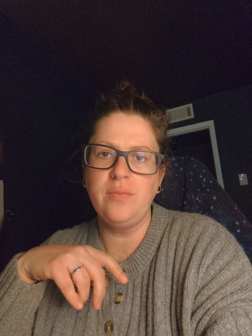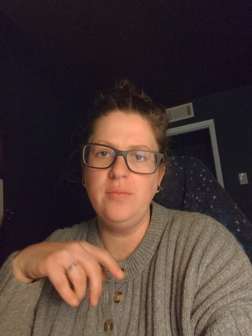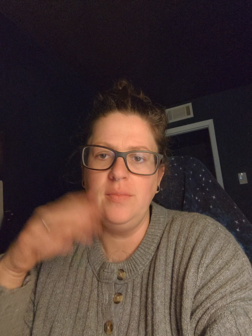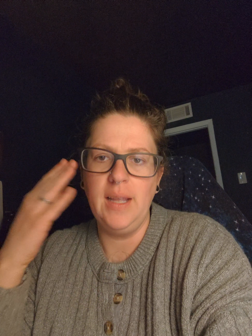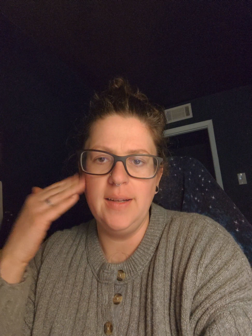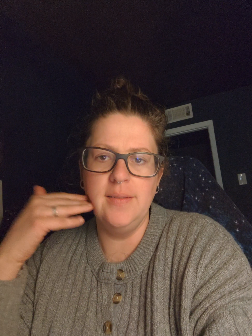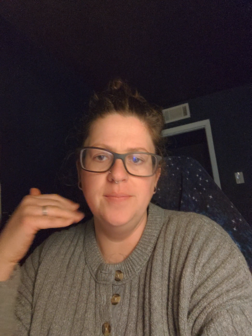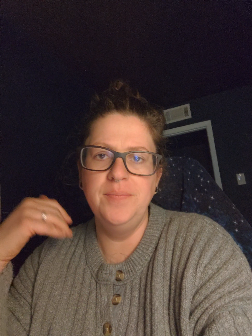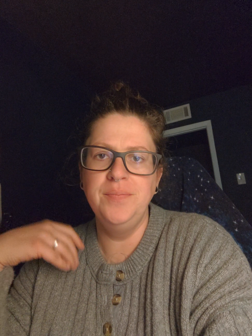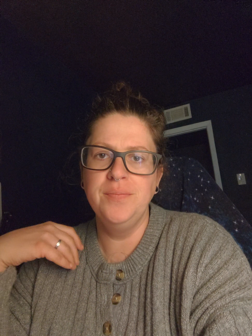head